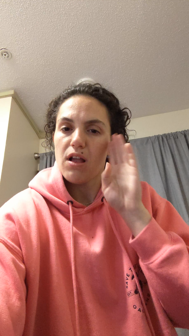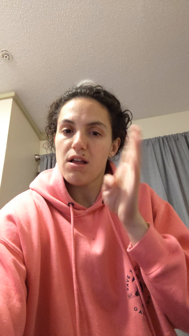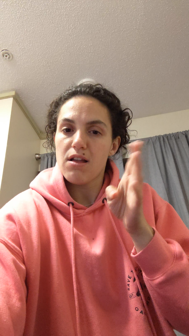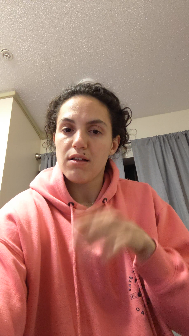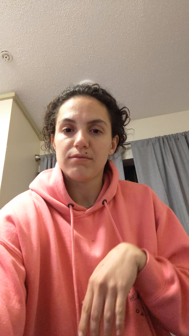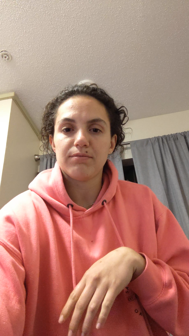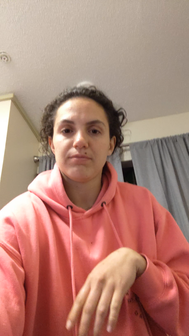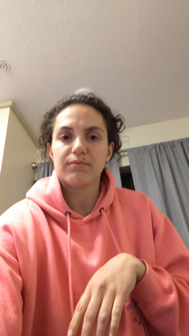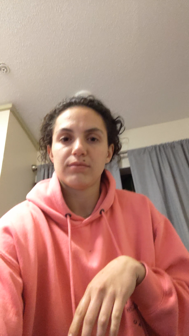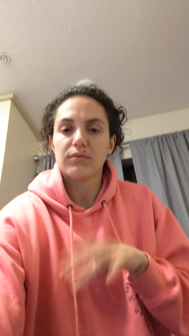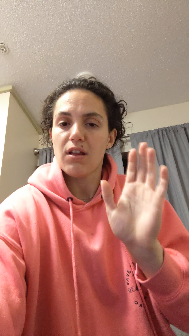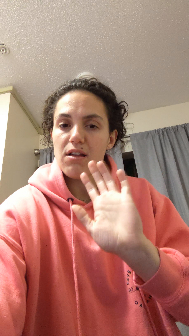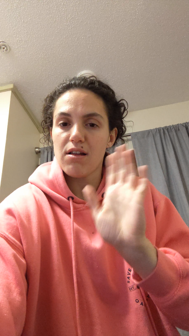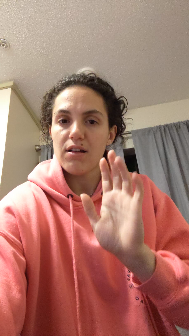hi